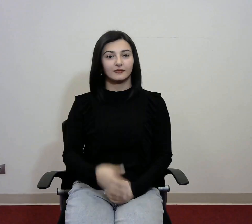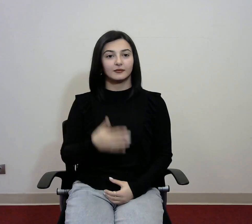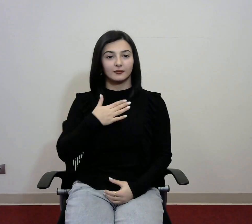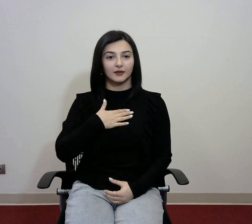mənim